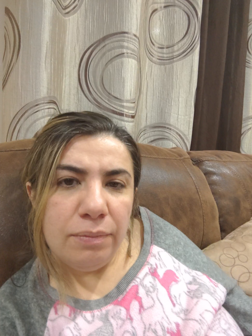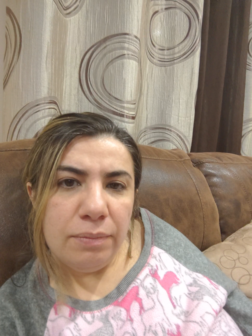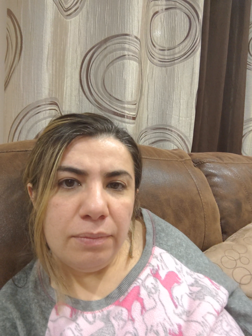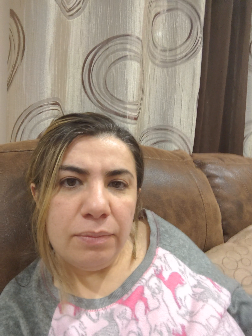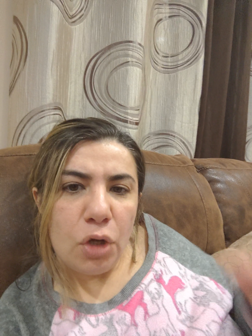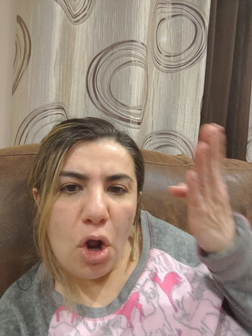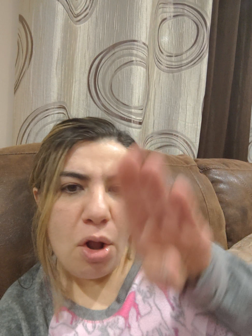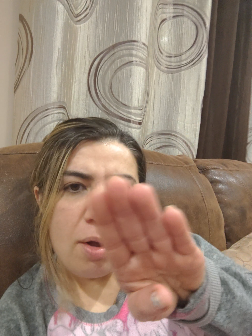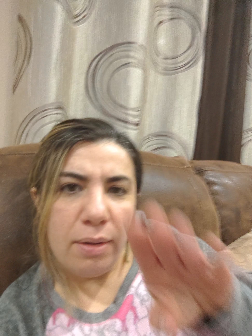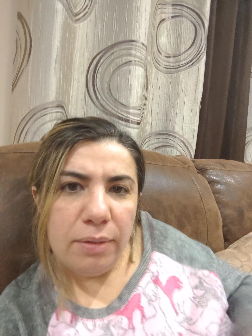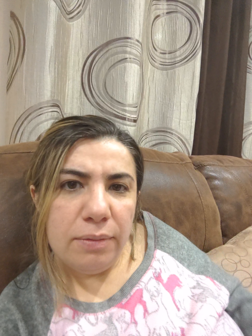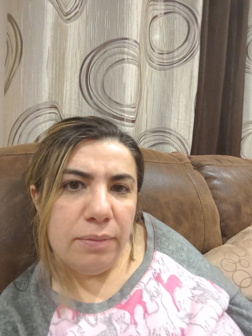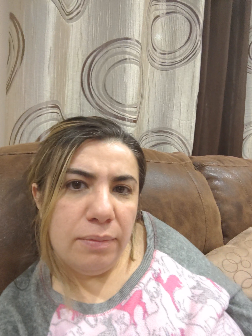close